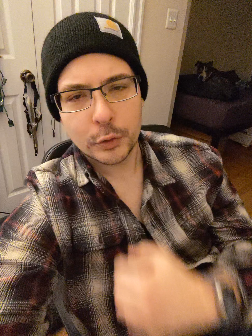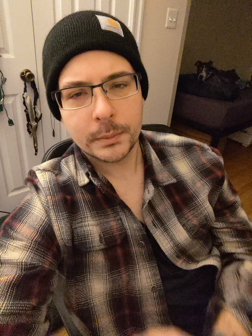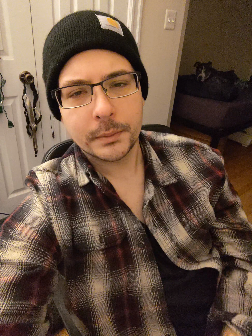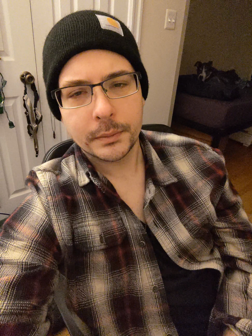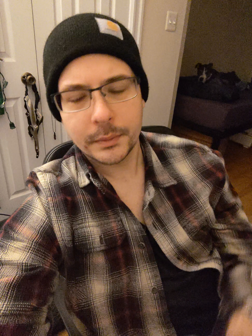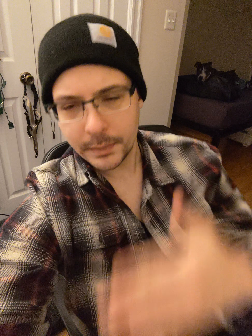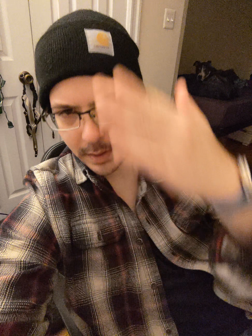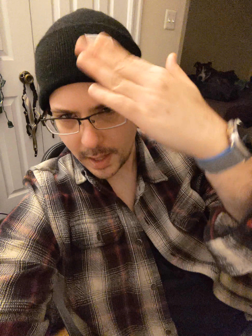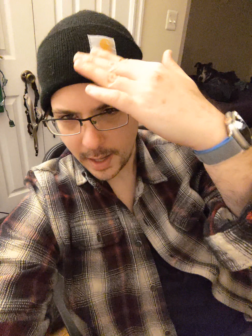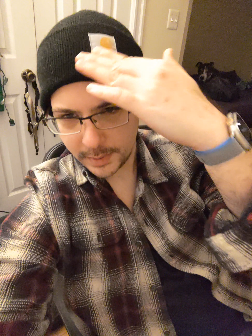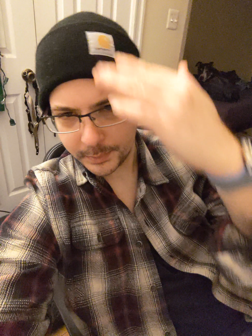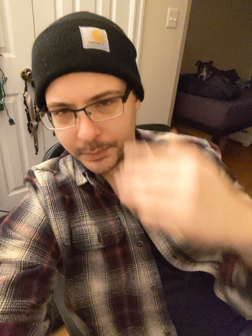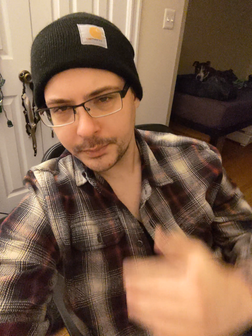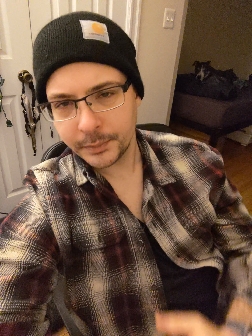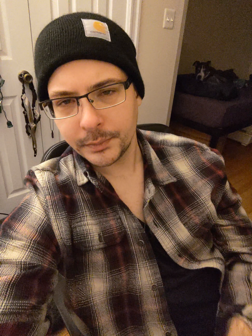hat